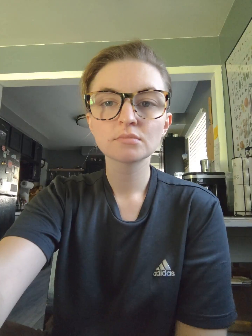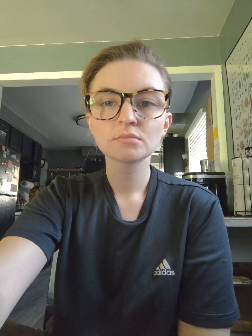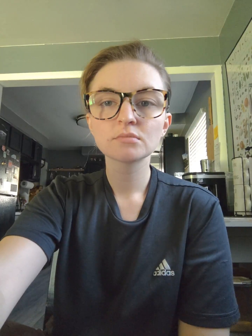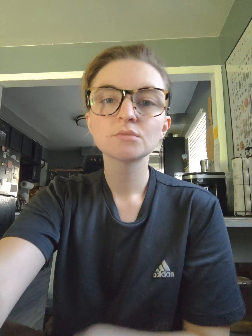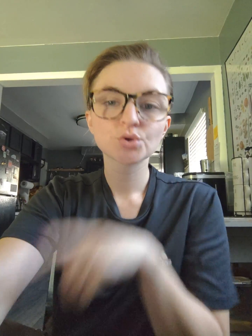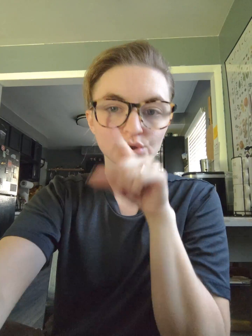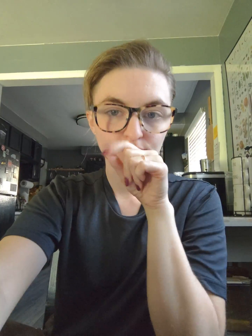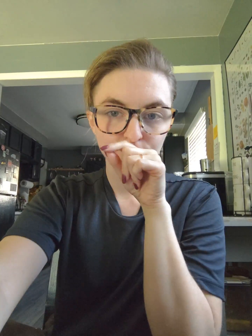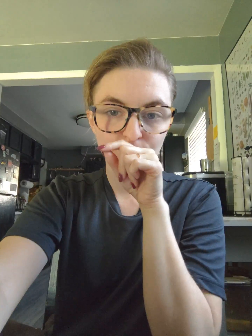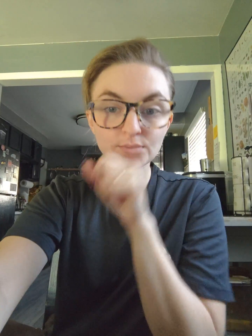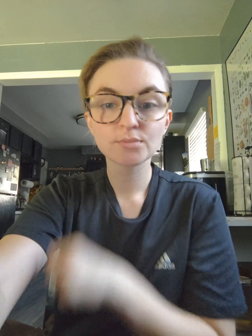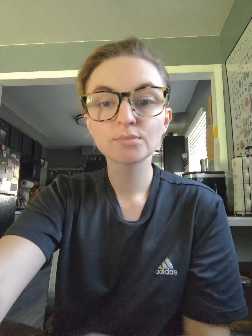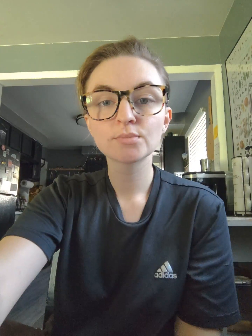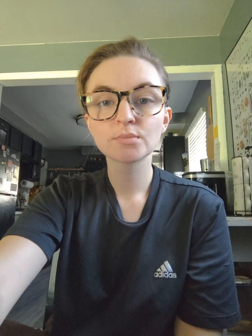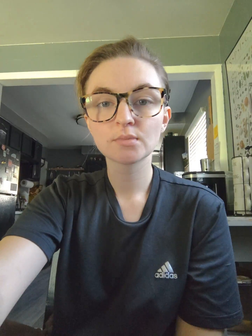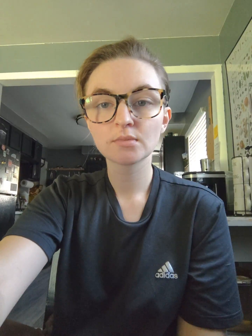chicken